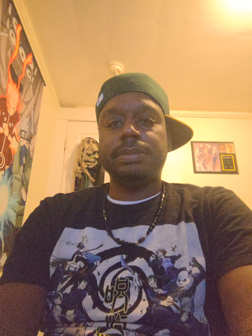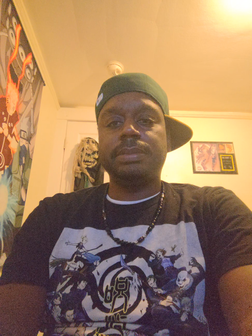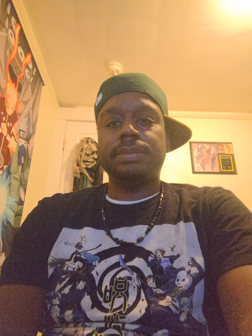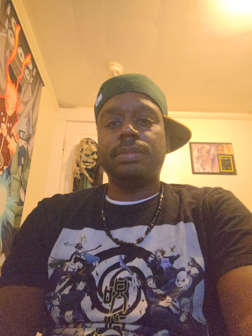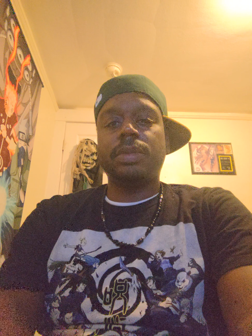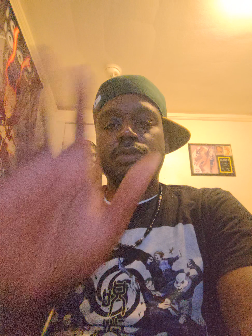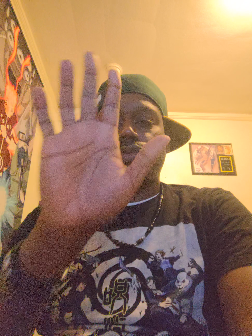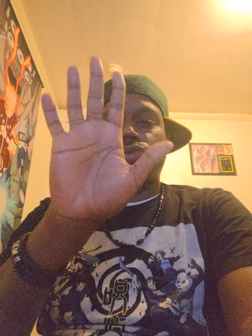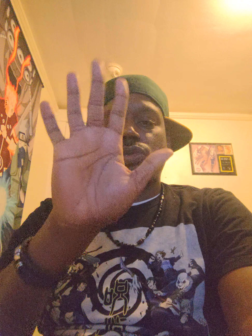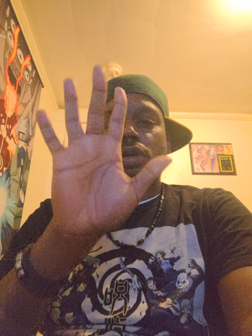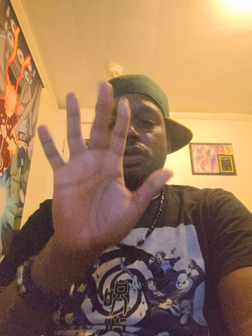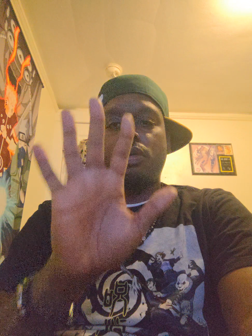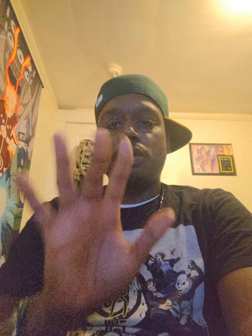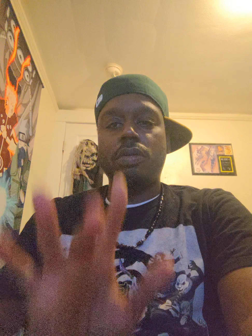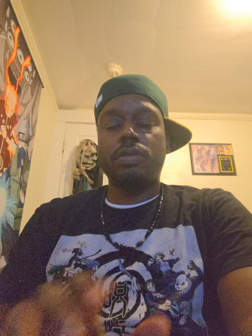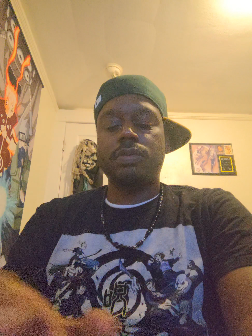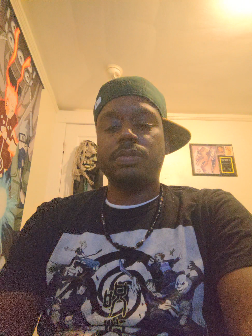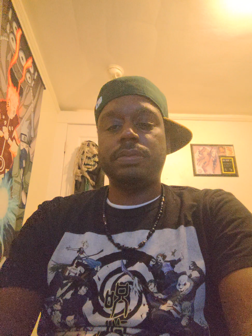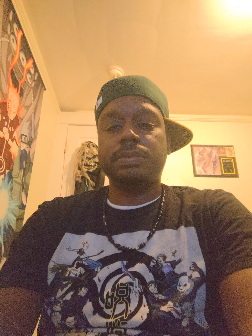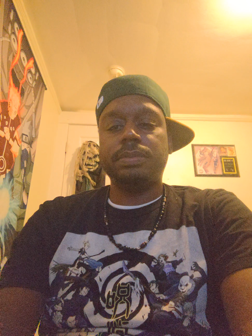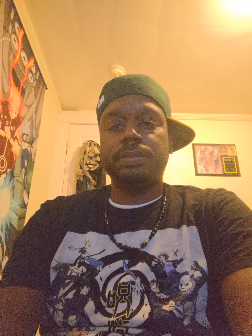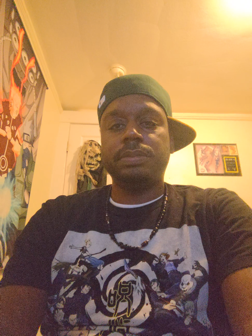snow